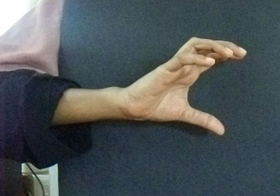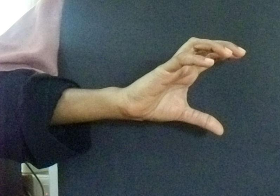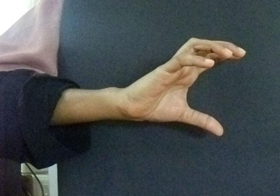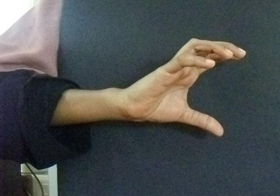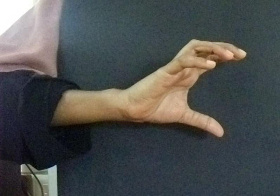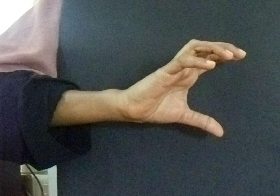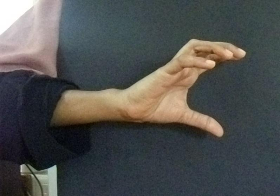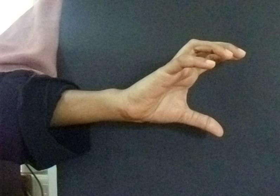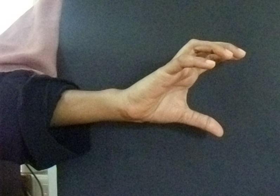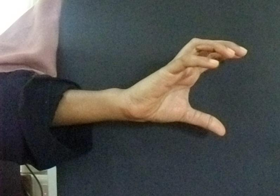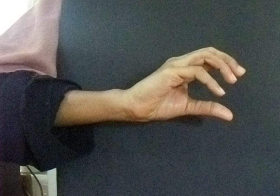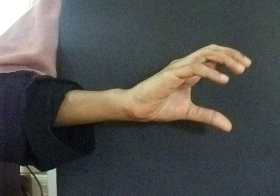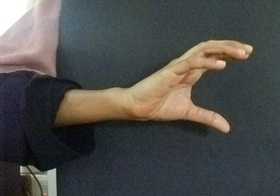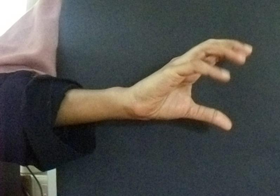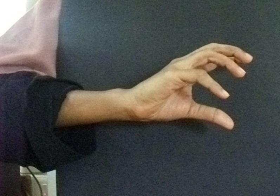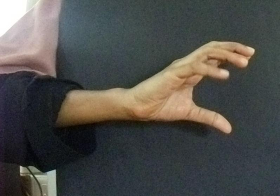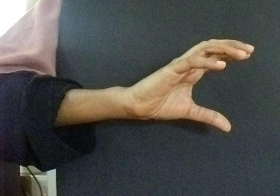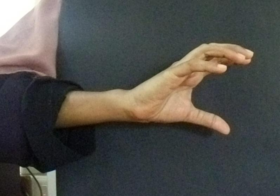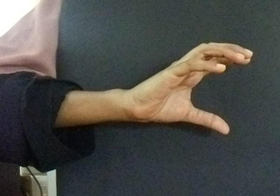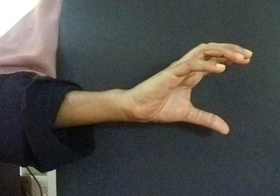pain